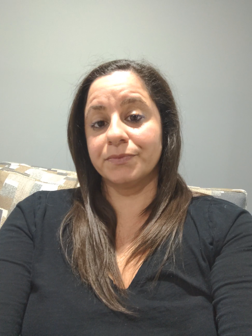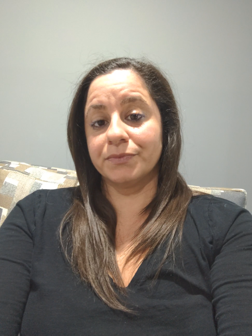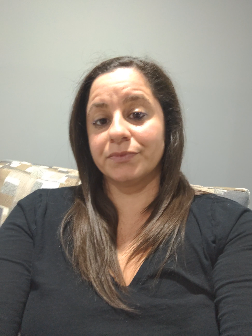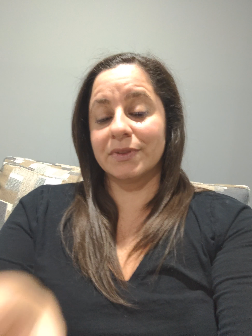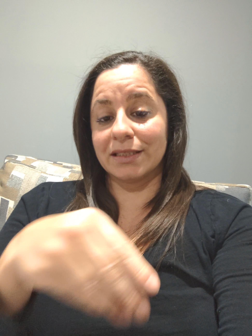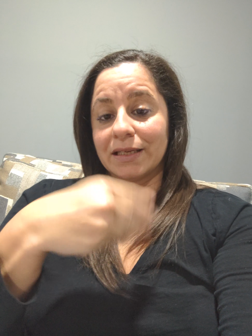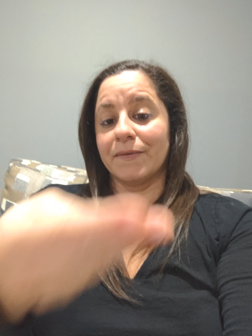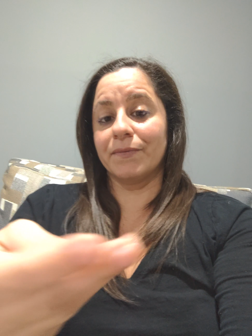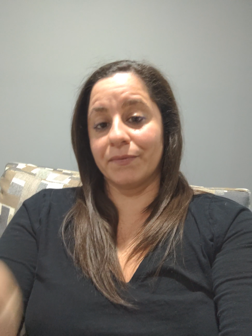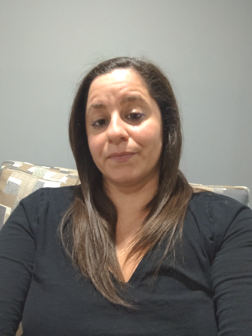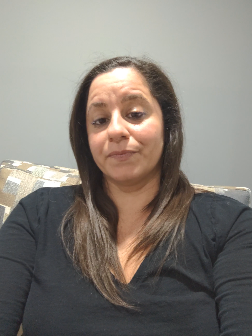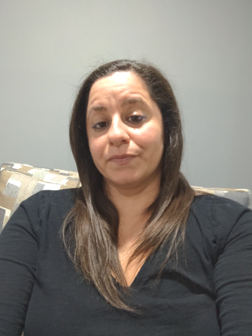give